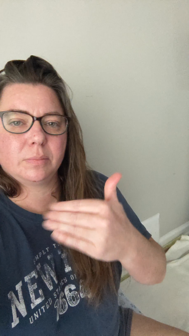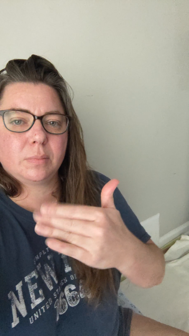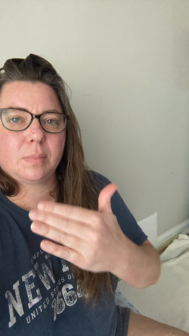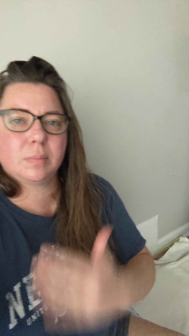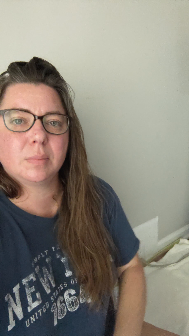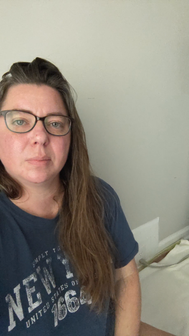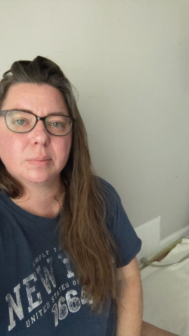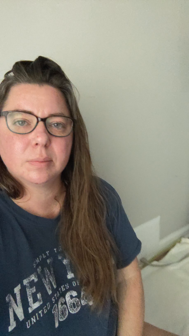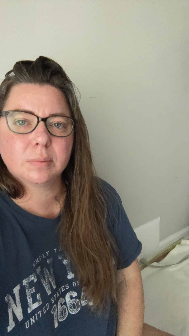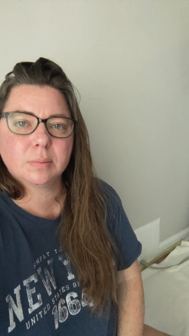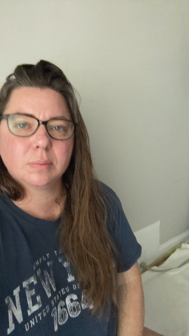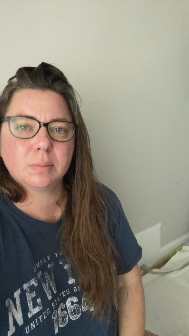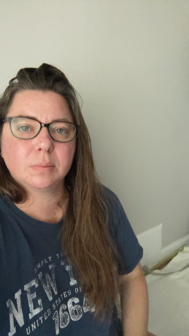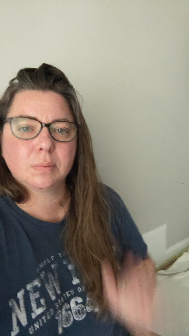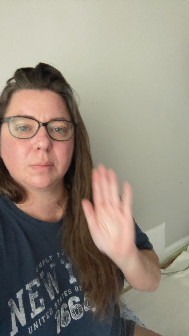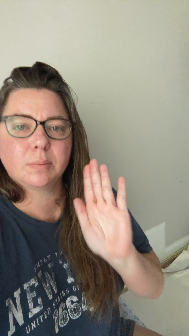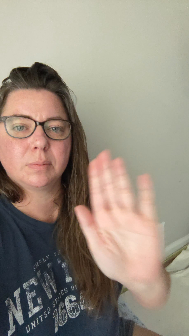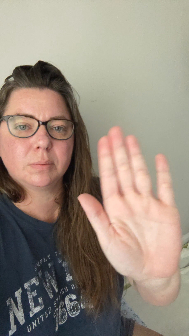push